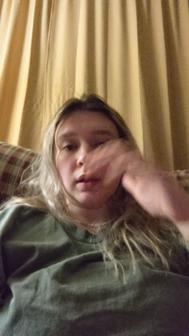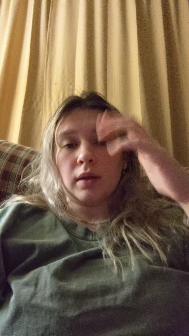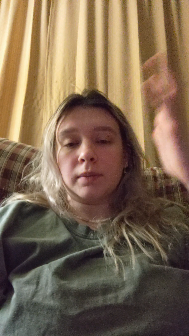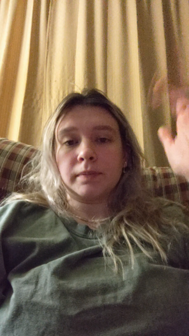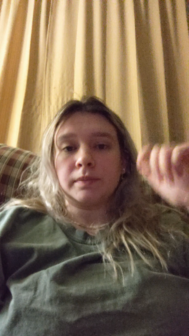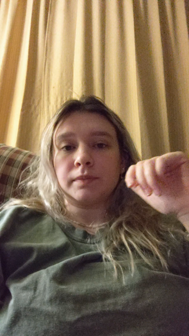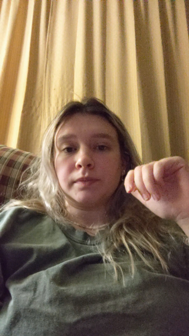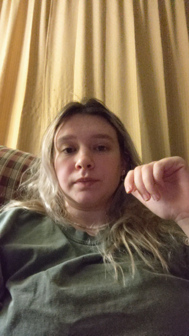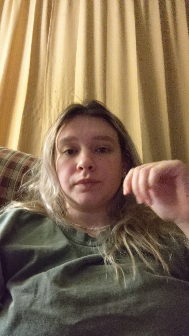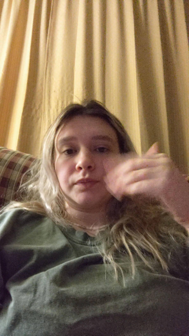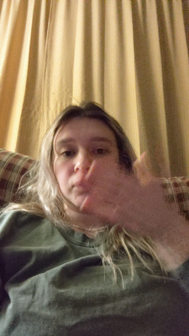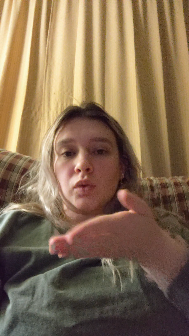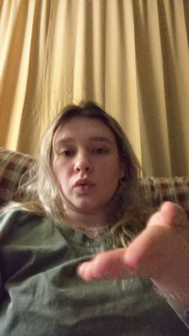oven